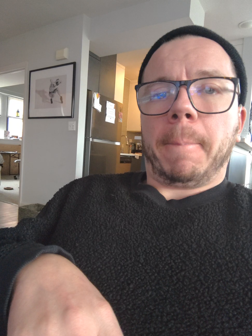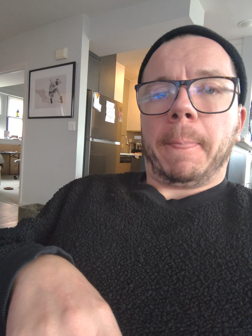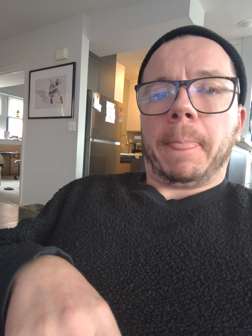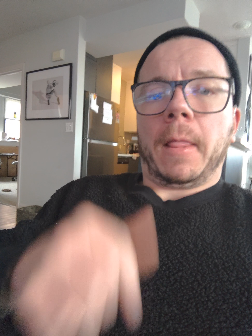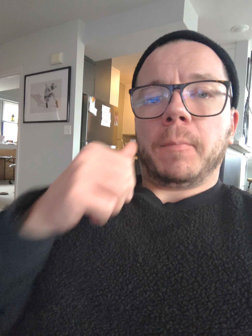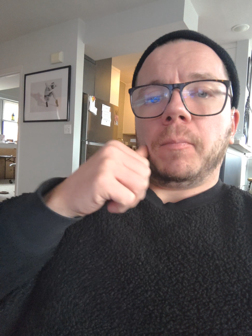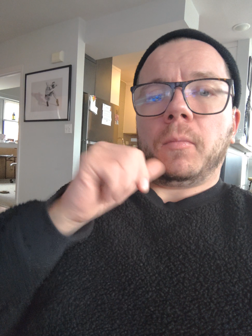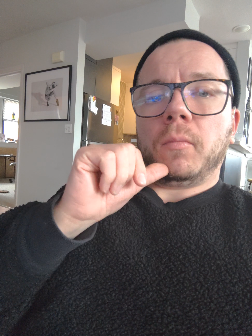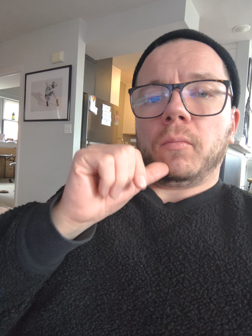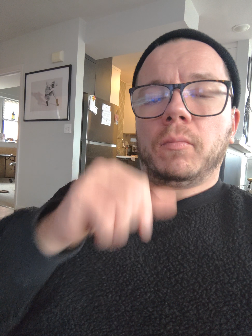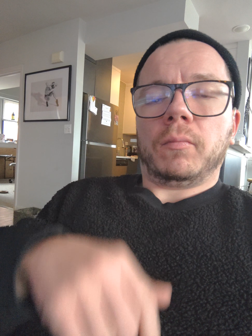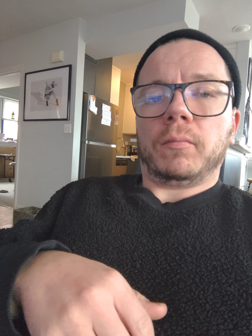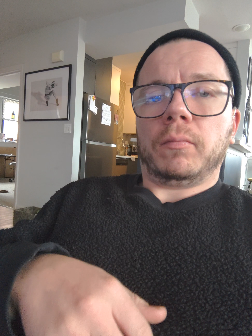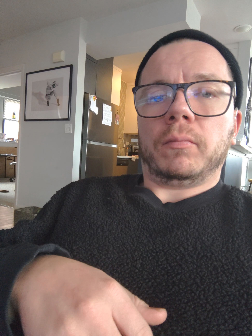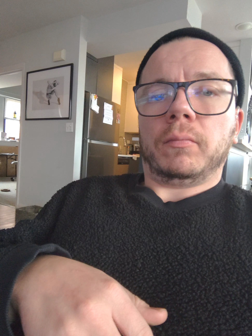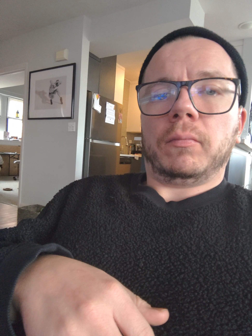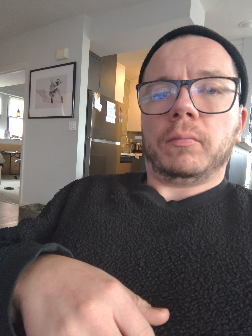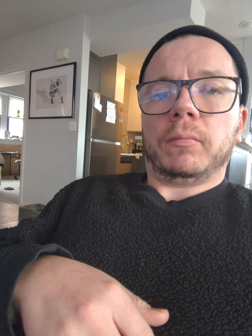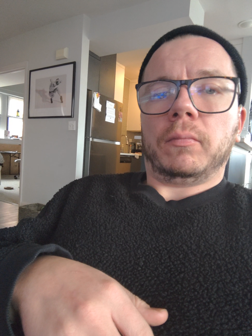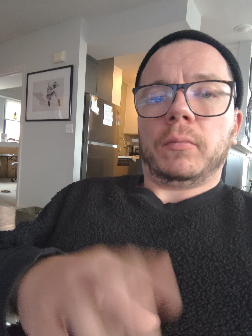girl